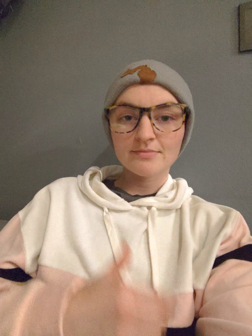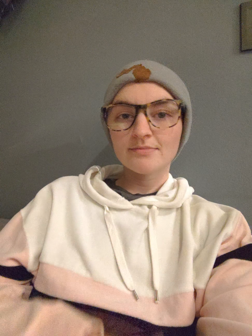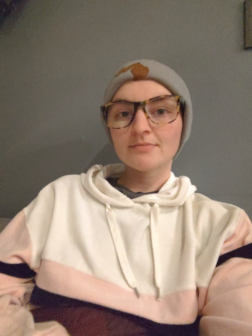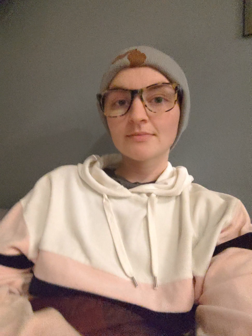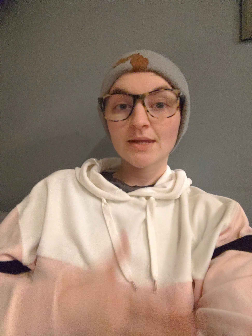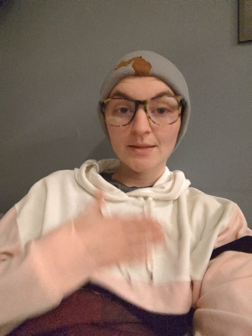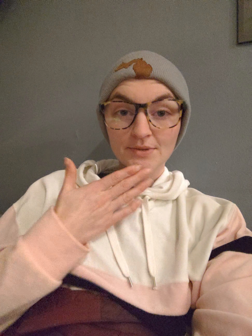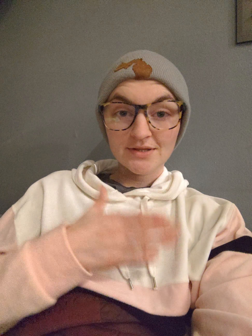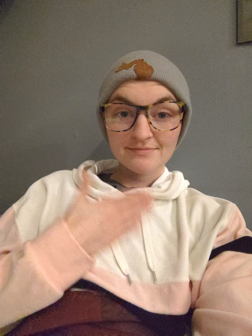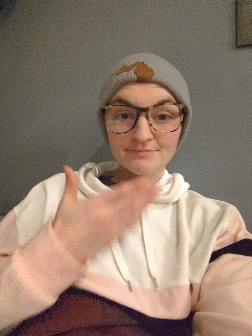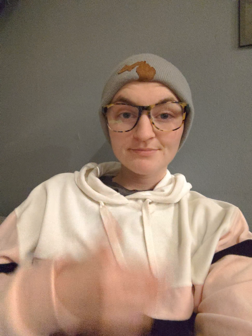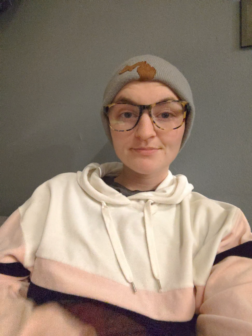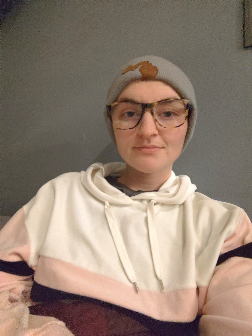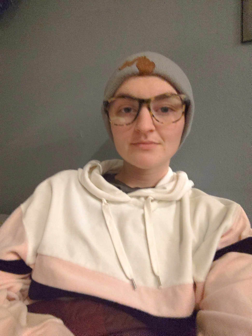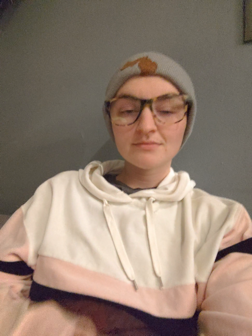happy